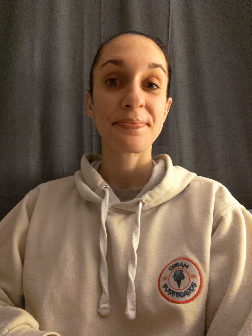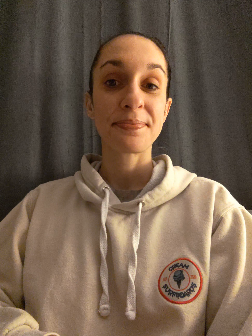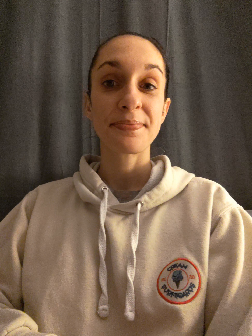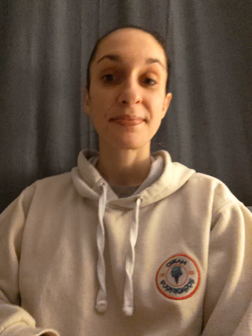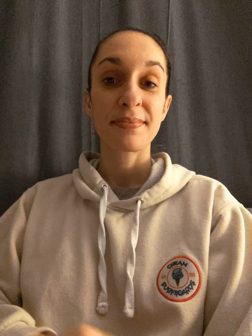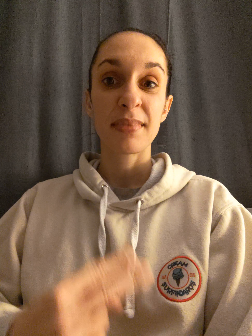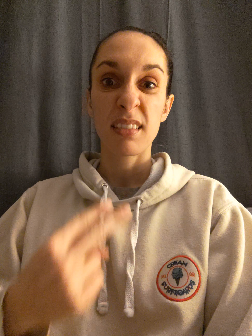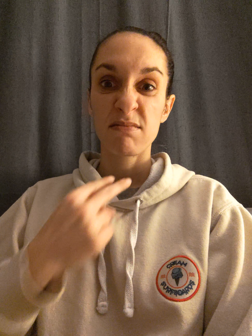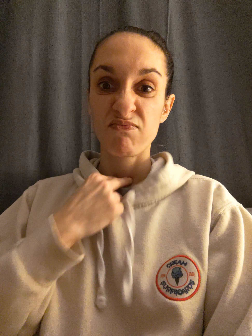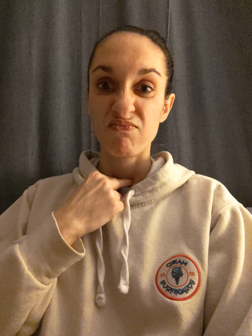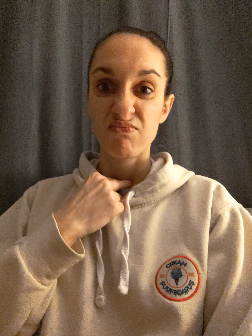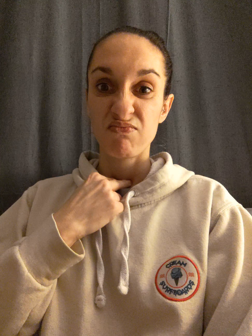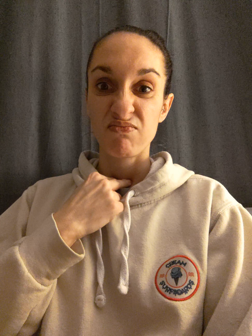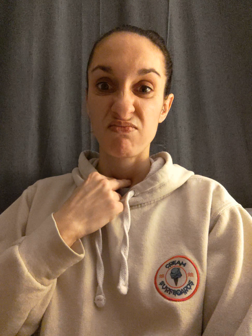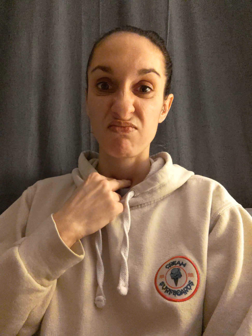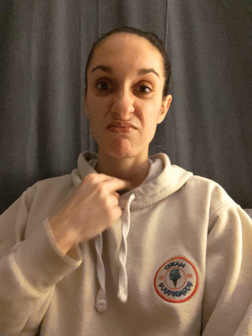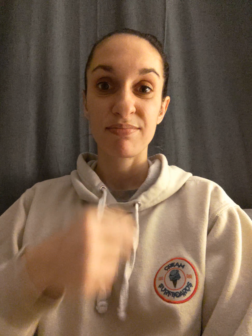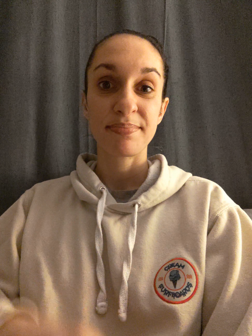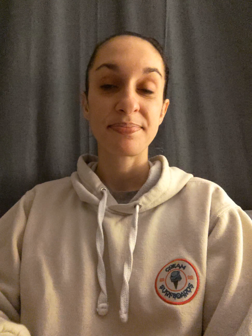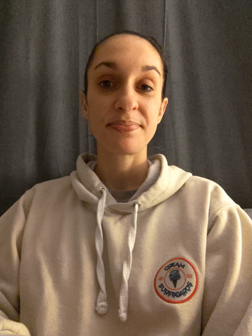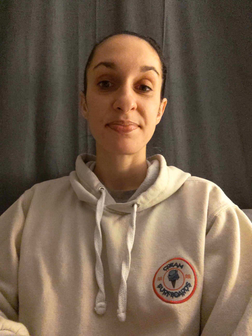stuck